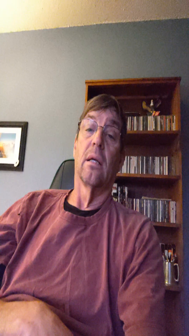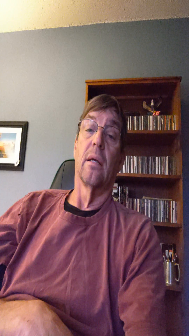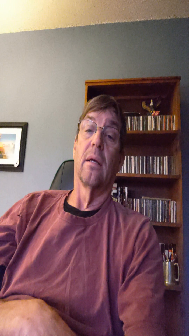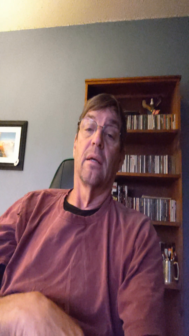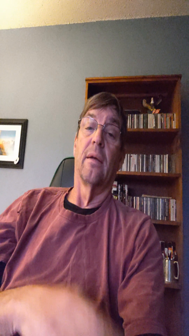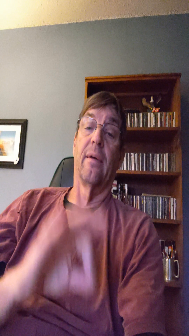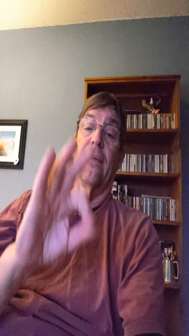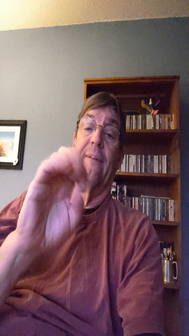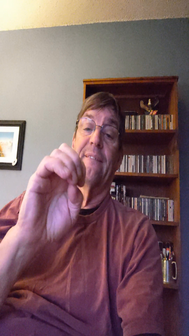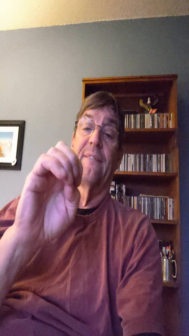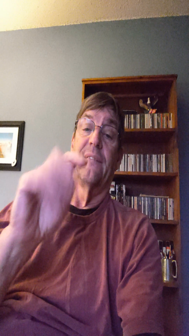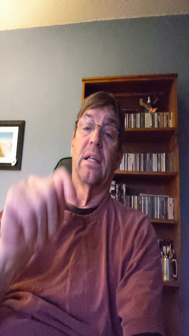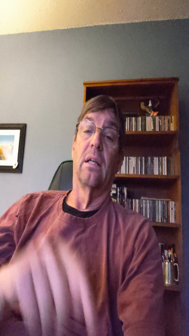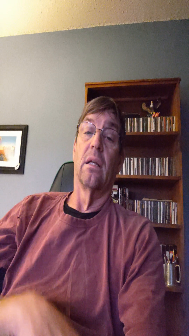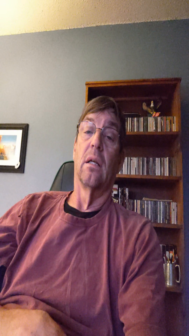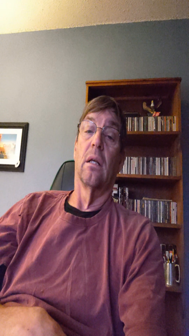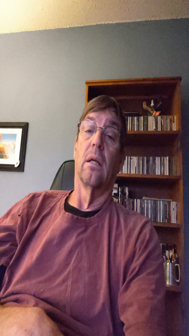feet